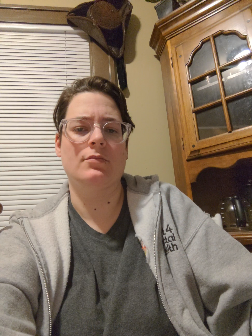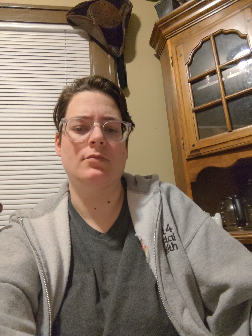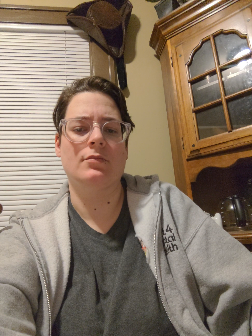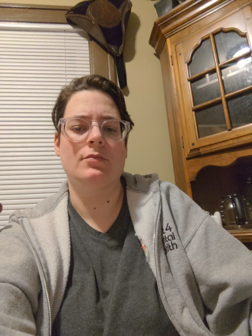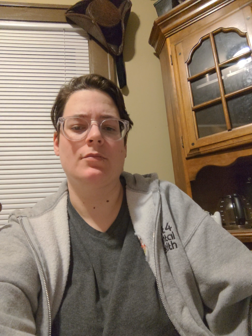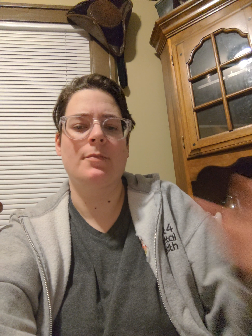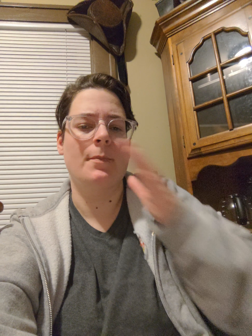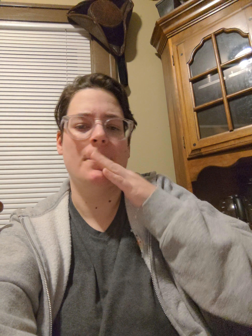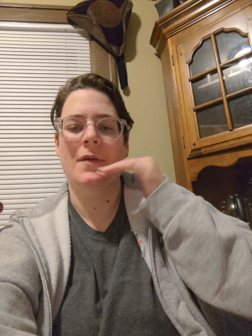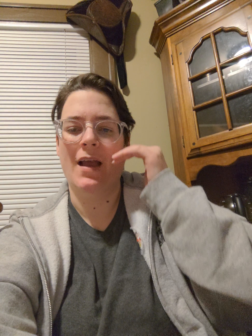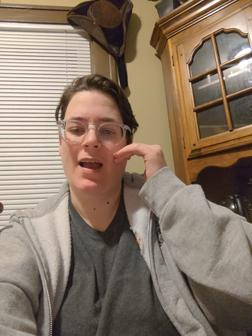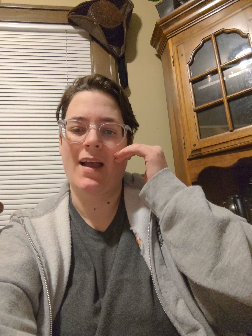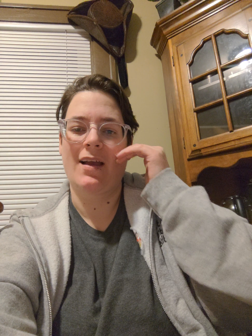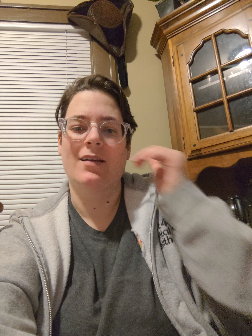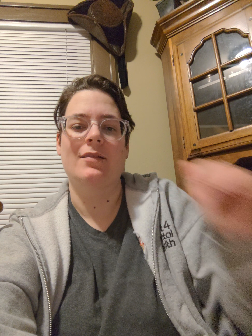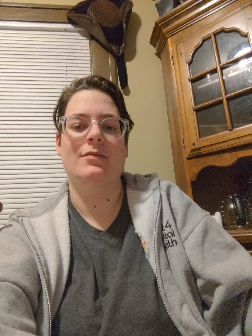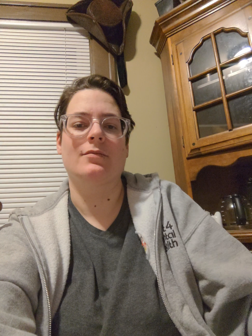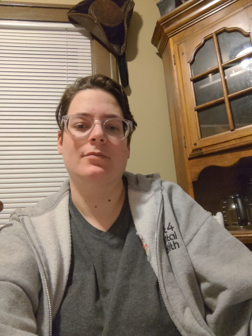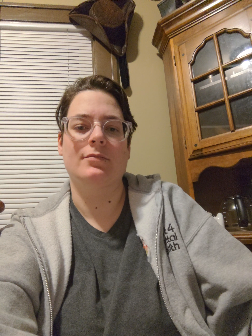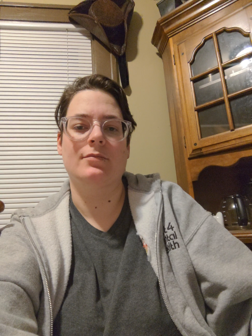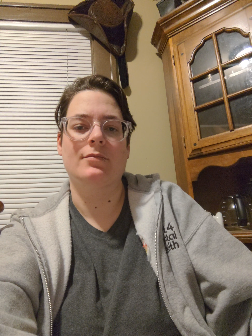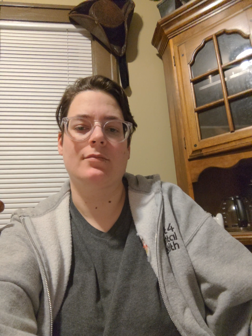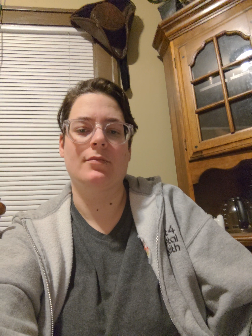smile